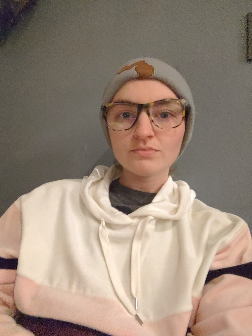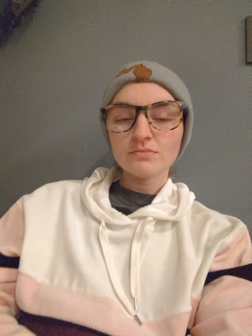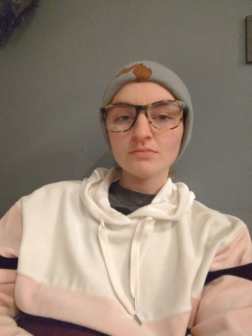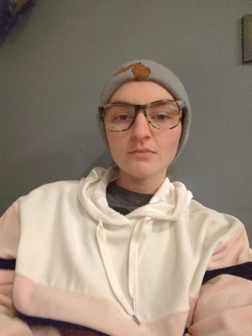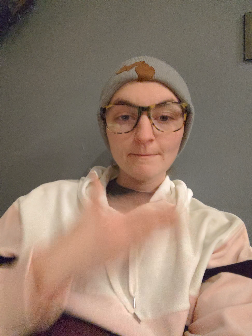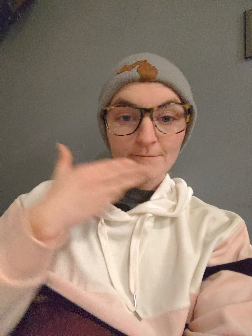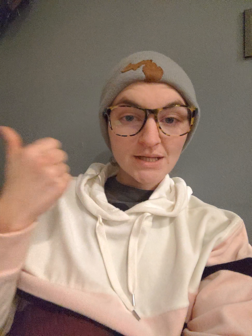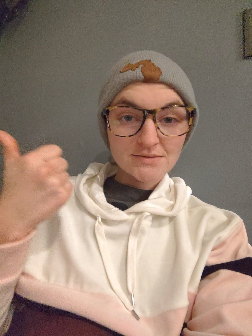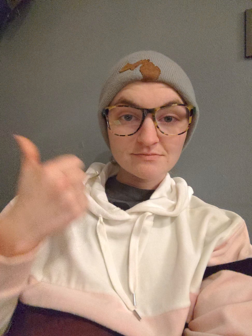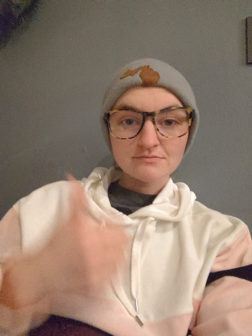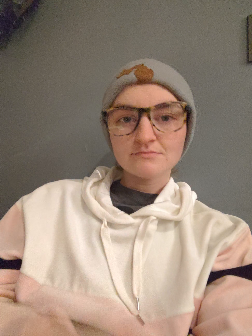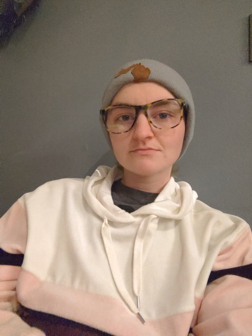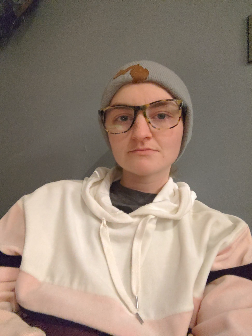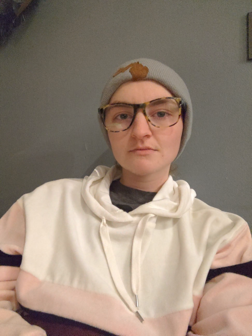better